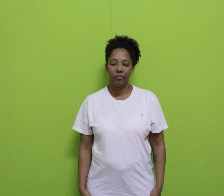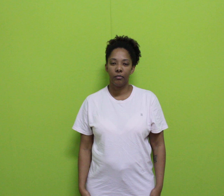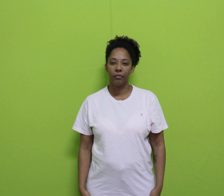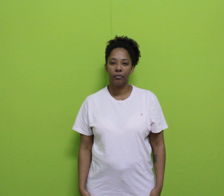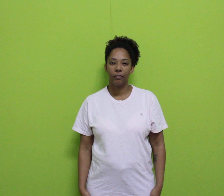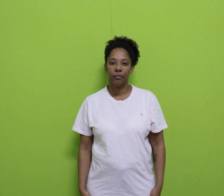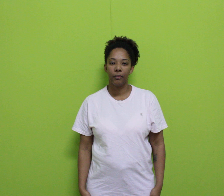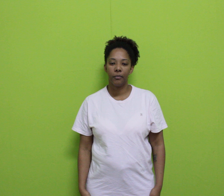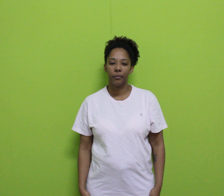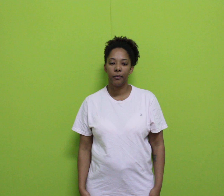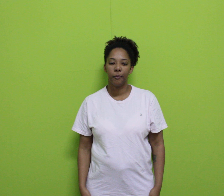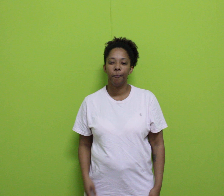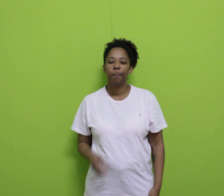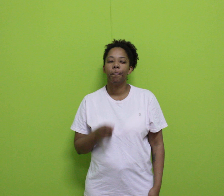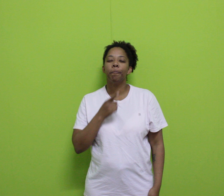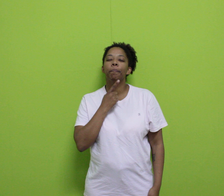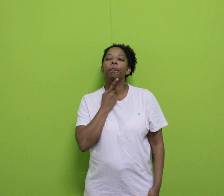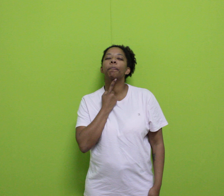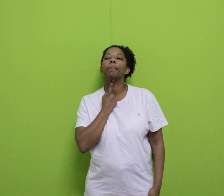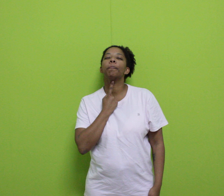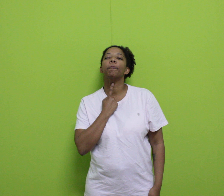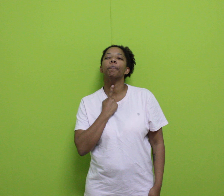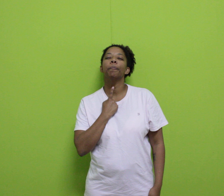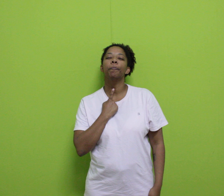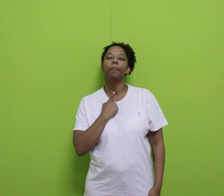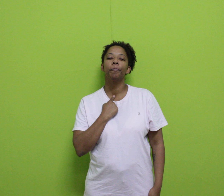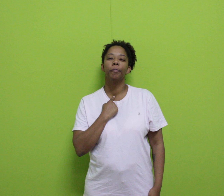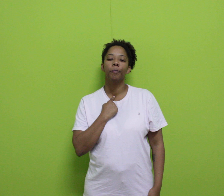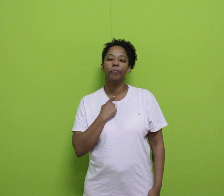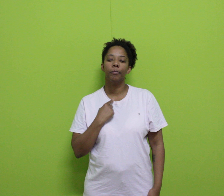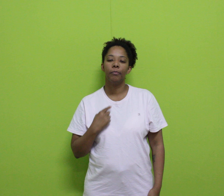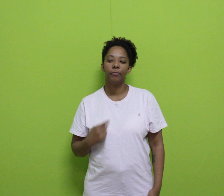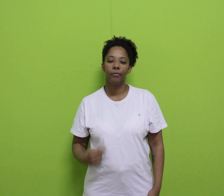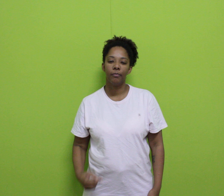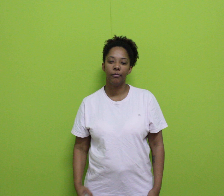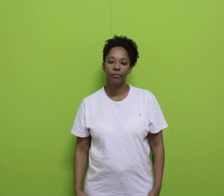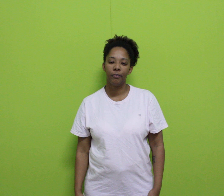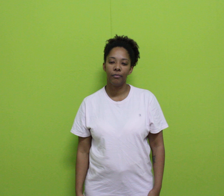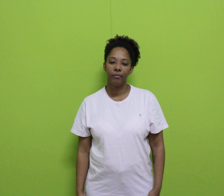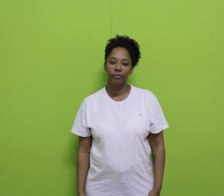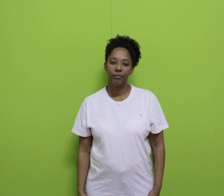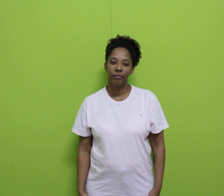vontade